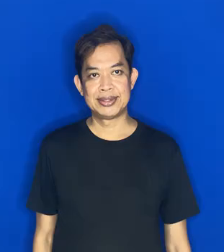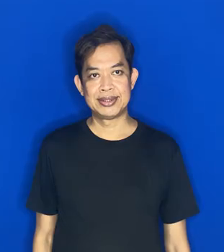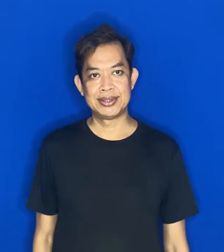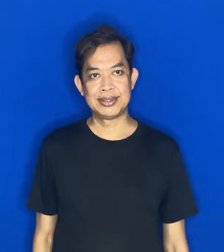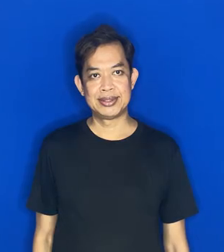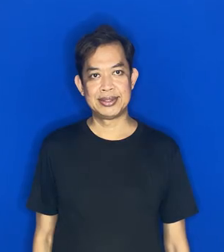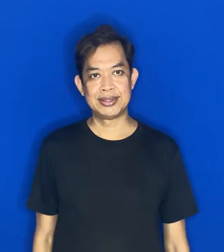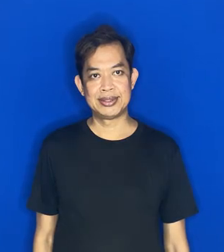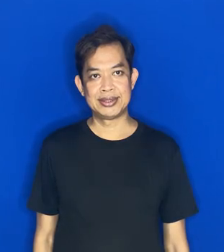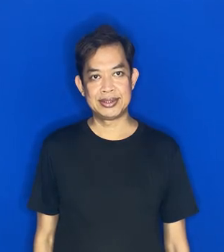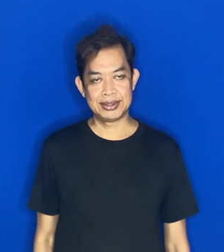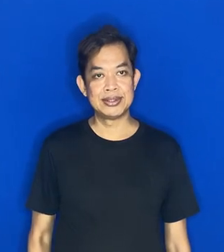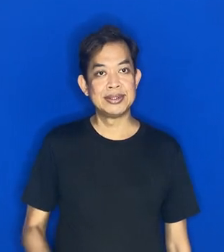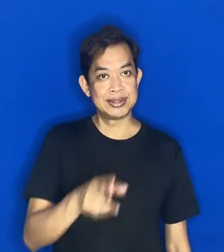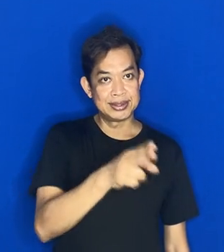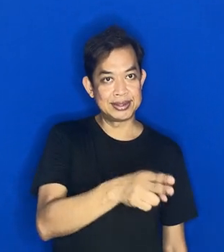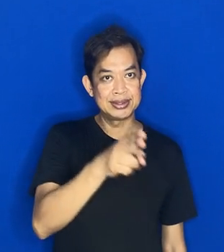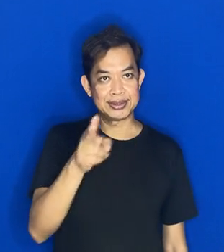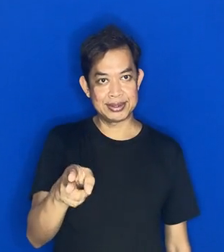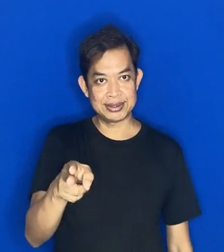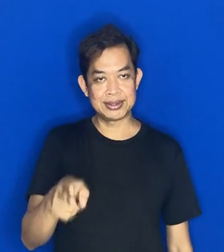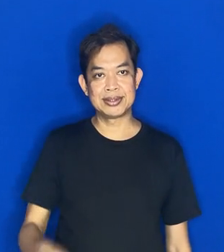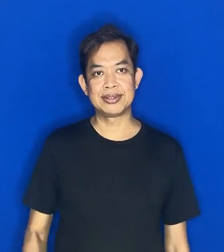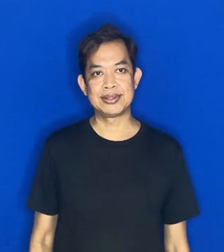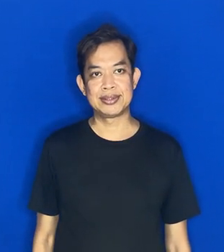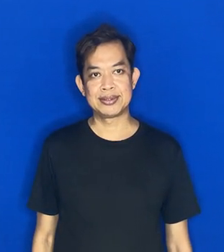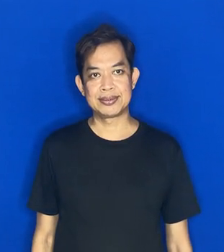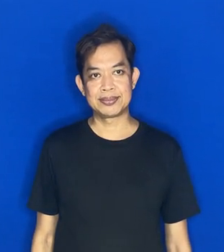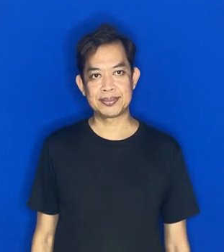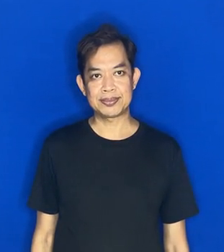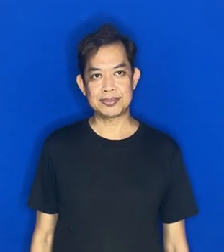hard of hearing